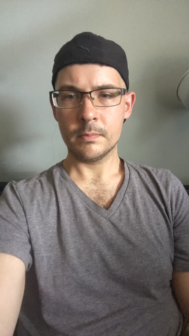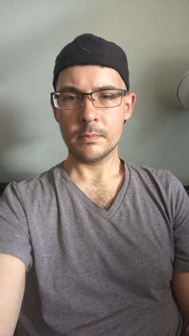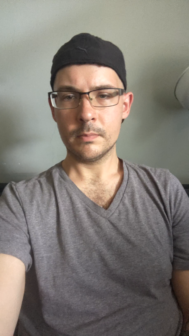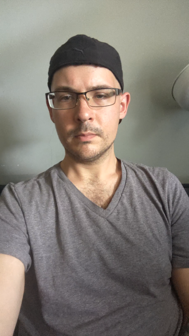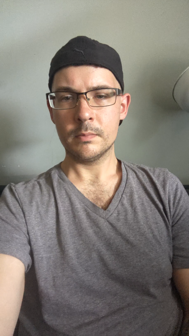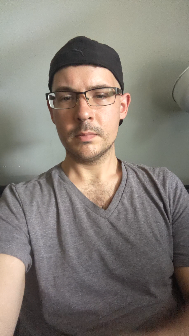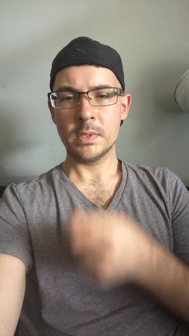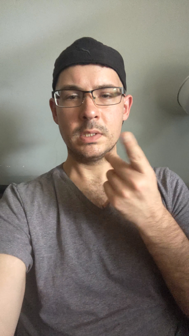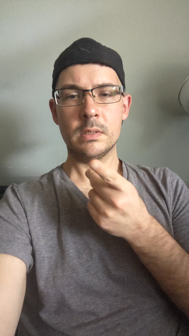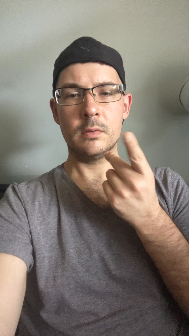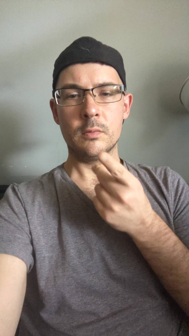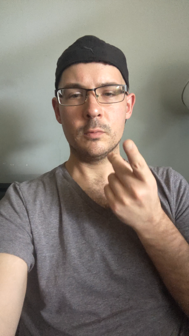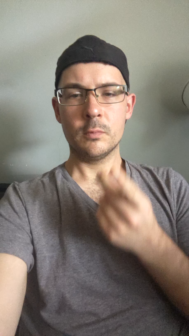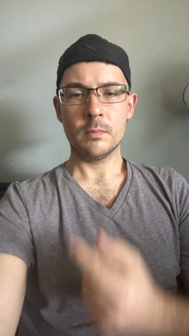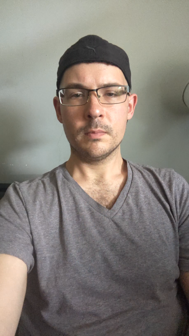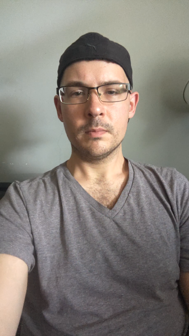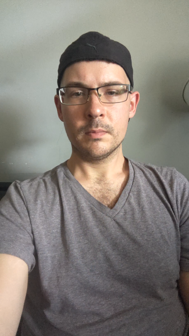dinner